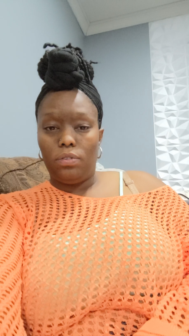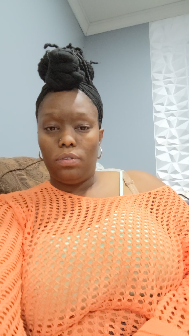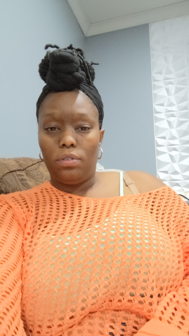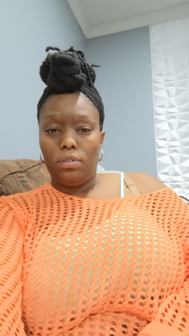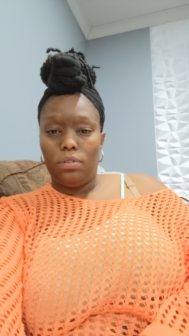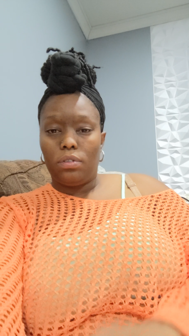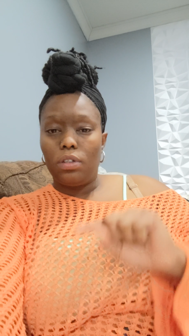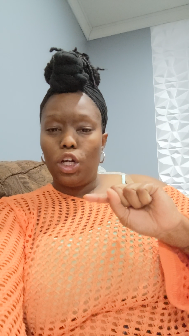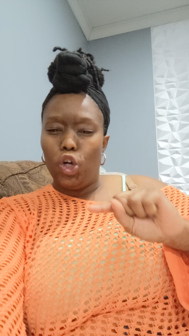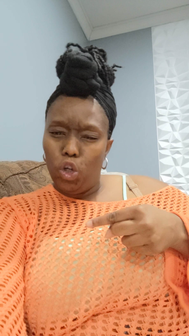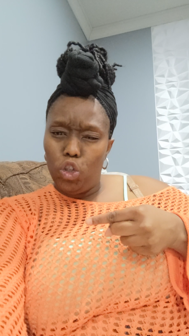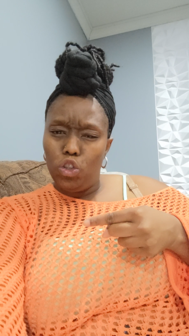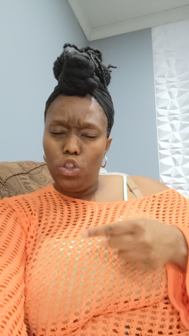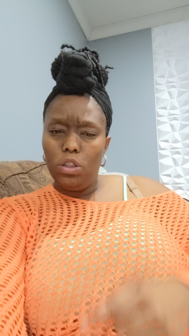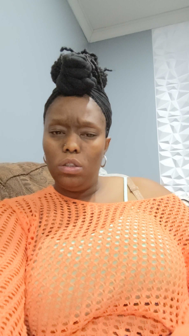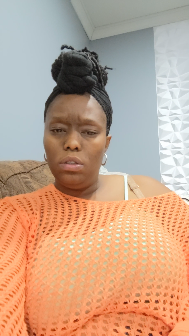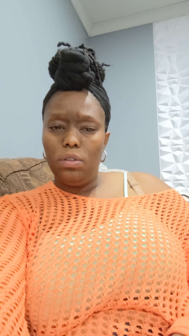hurt